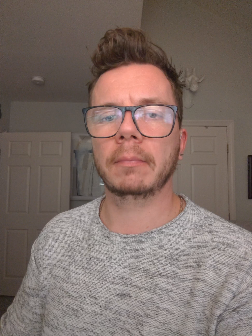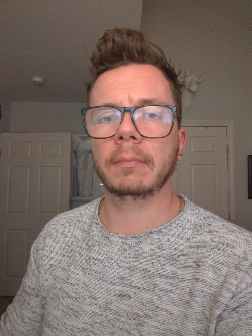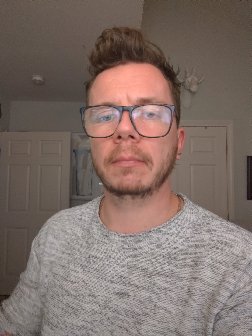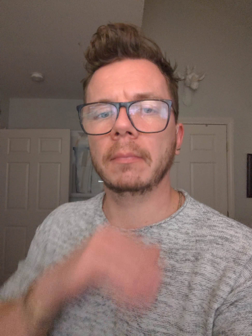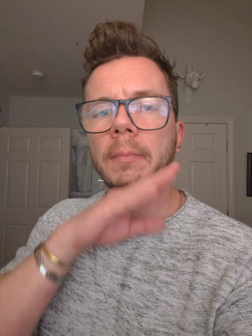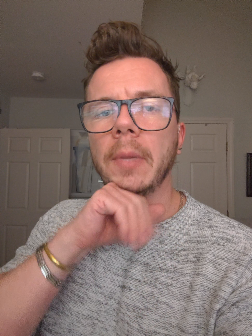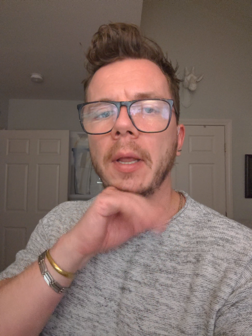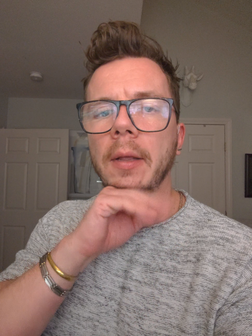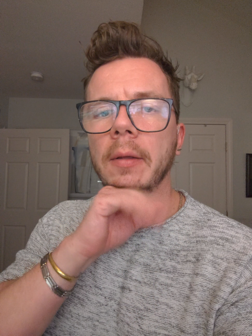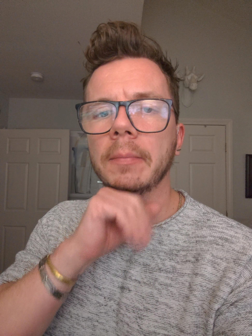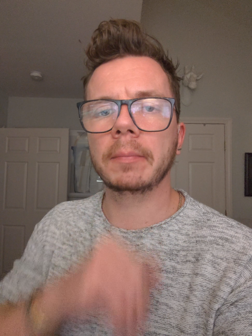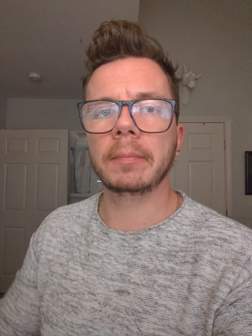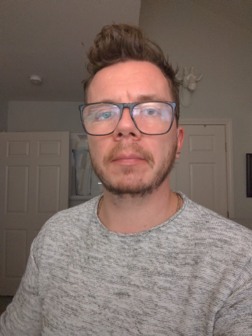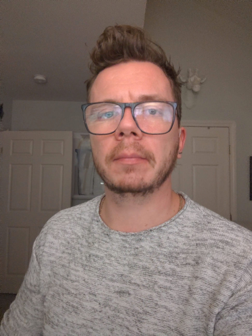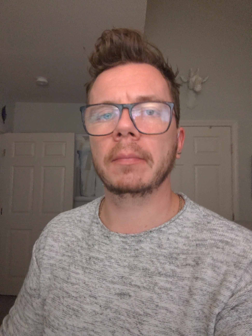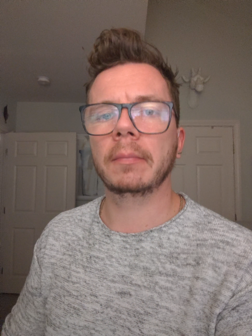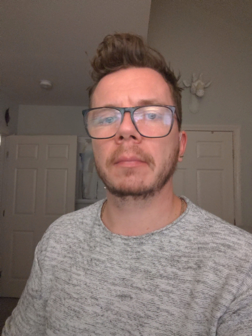pig